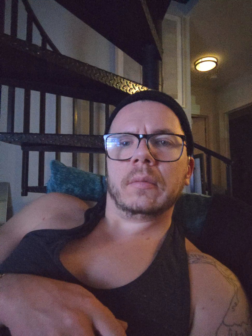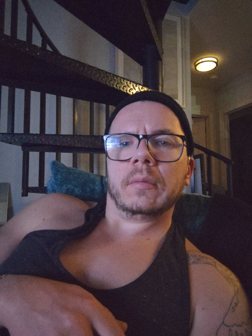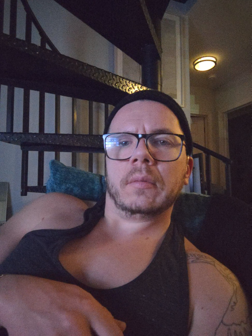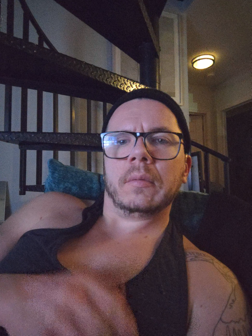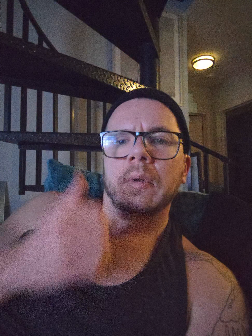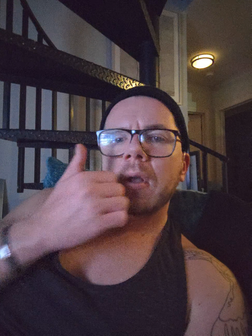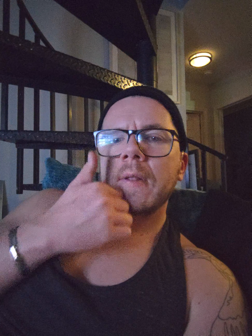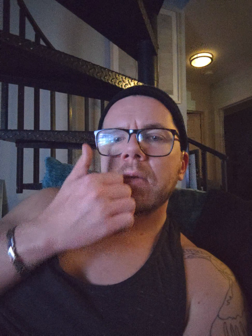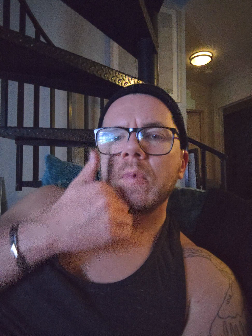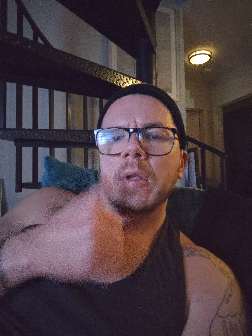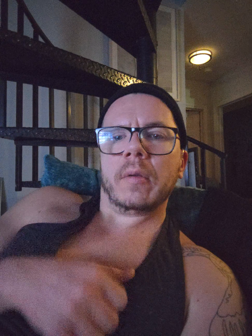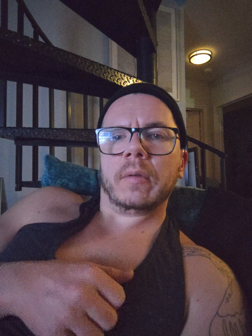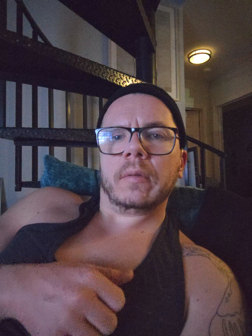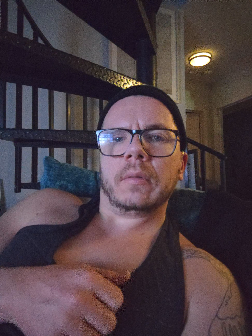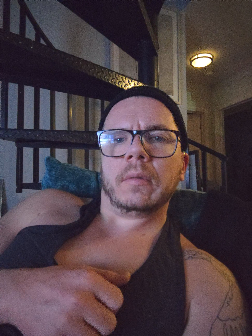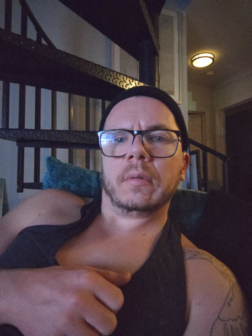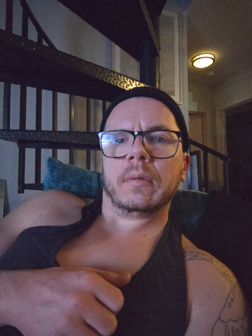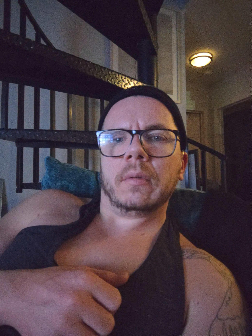underwear